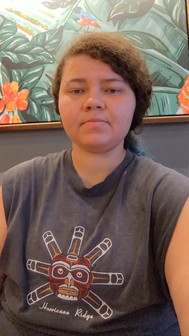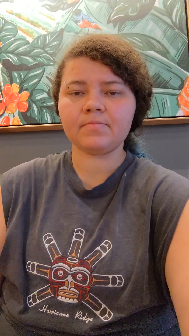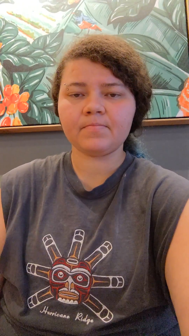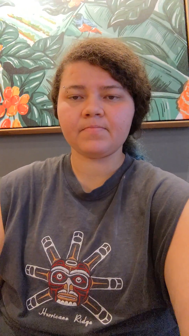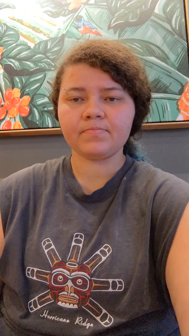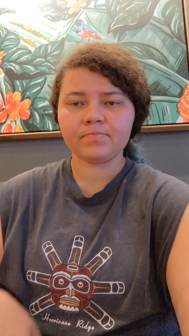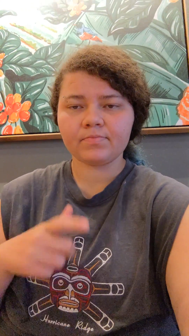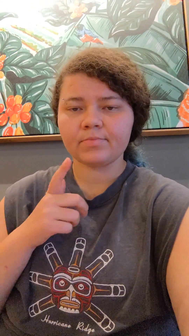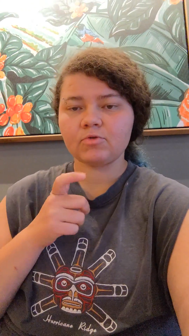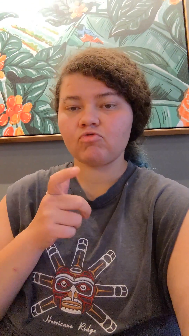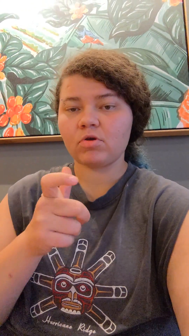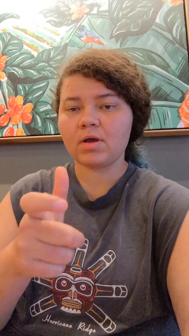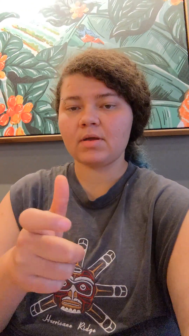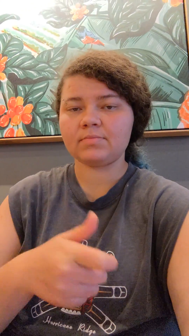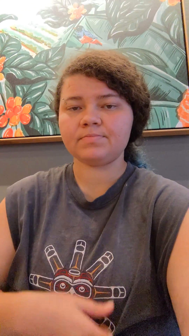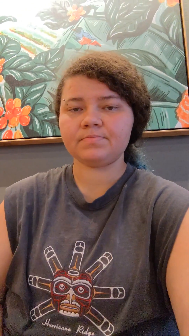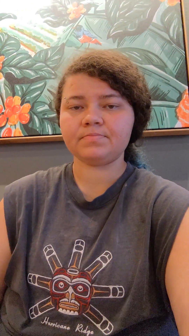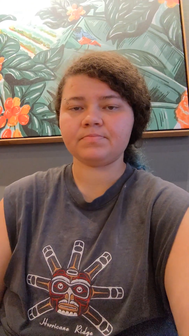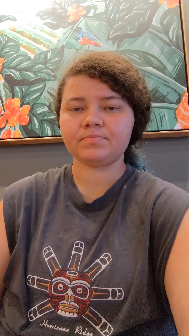run